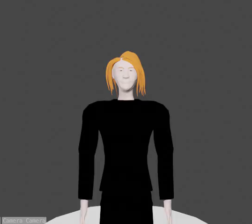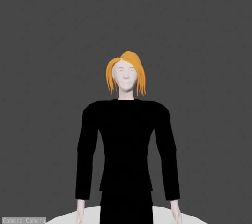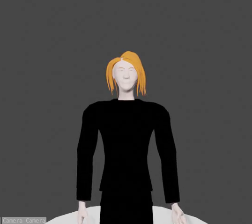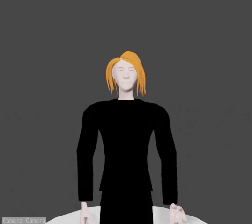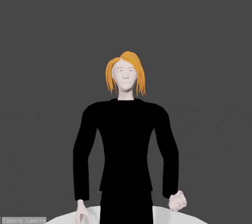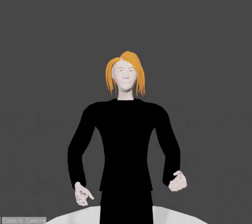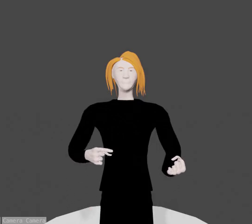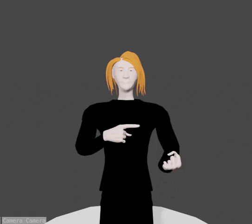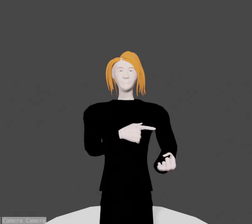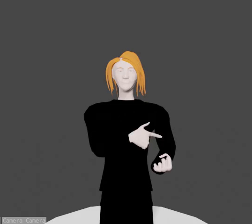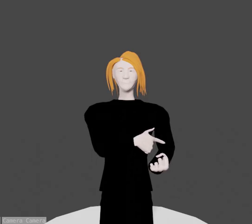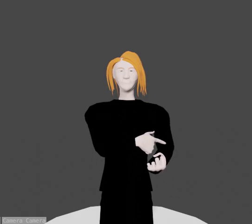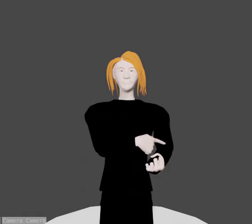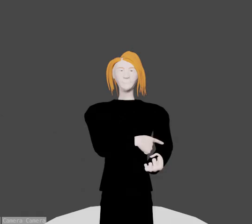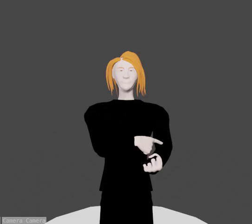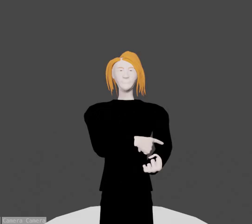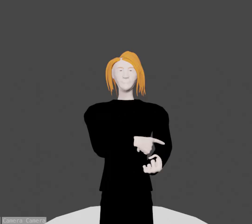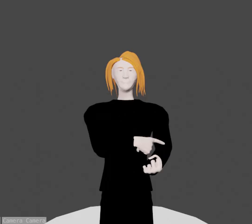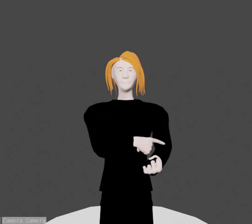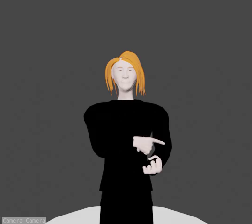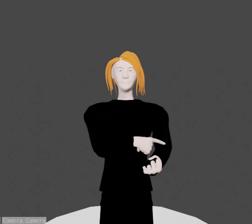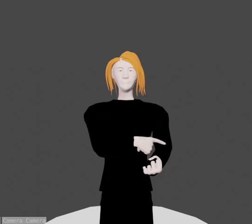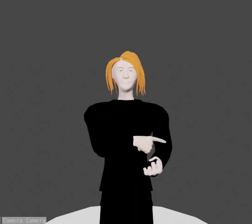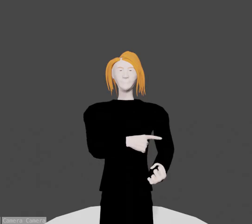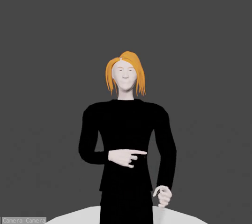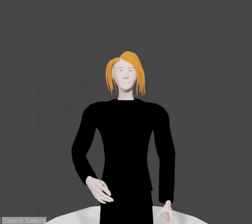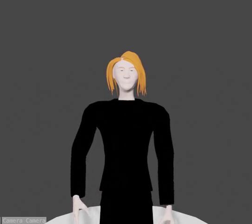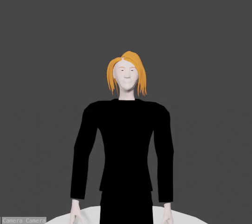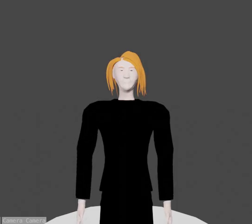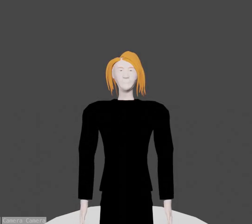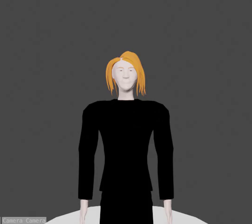Anesthesia